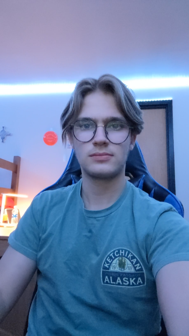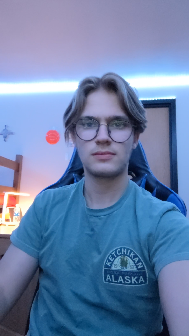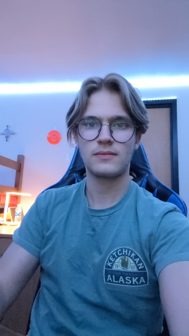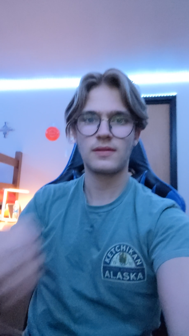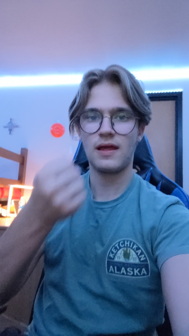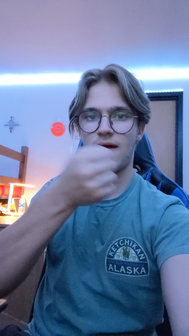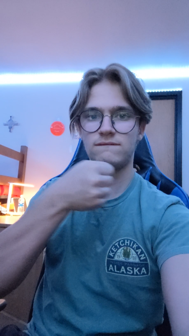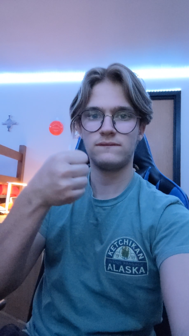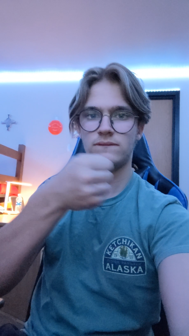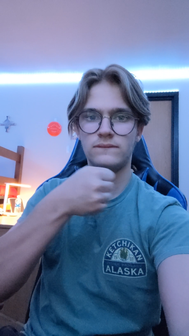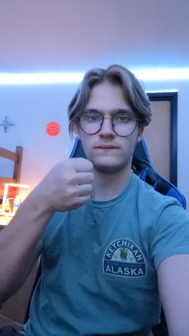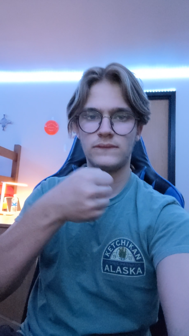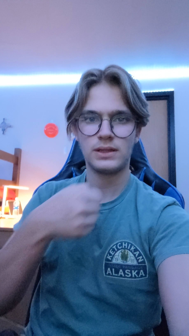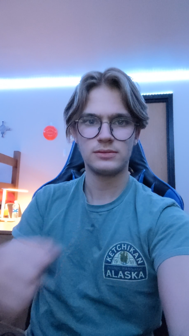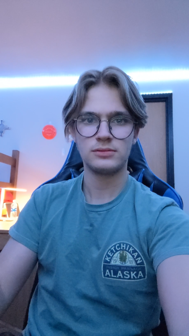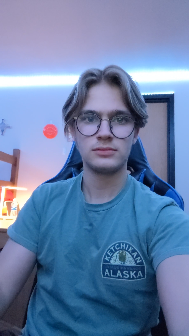coffee